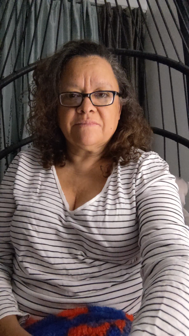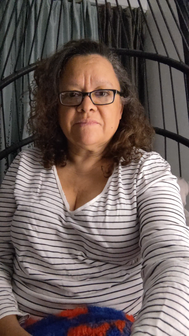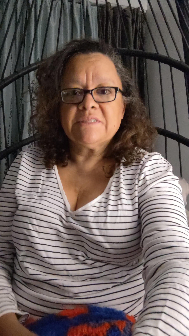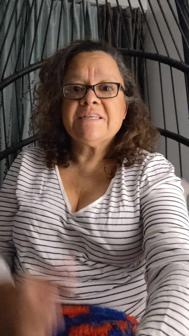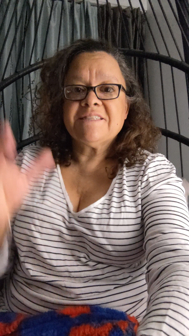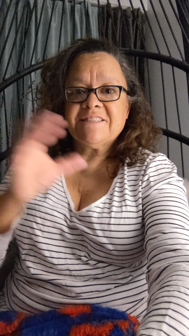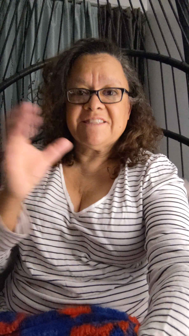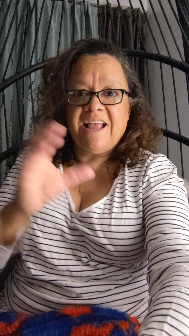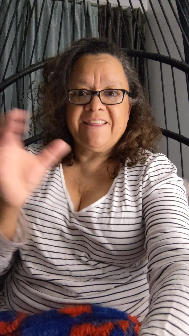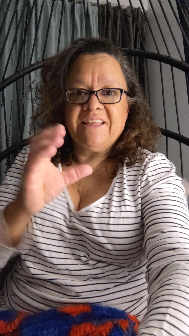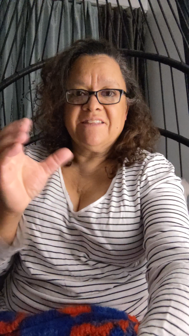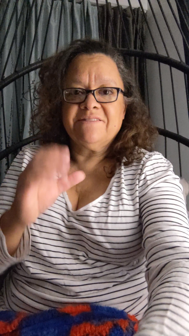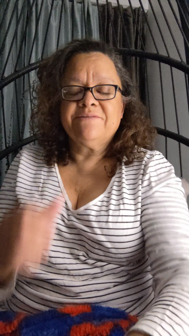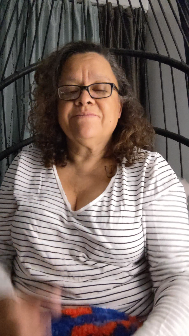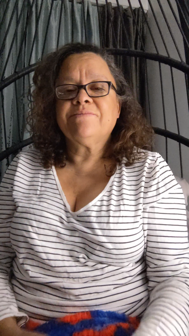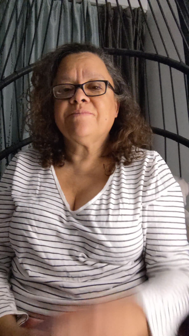shake